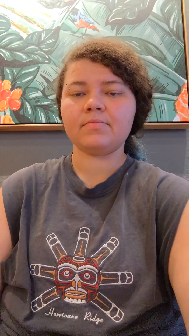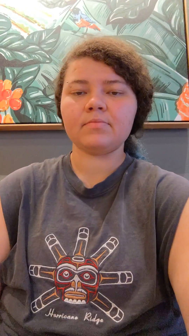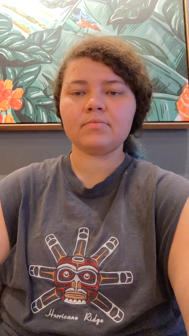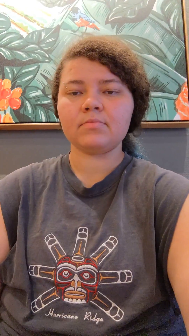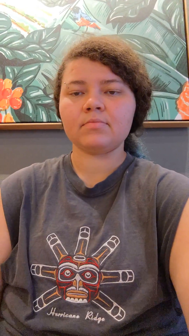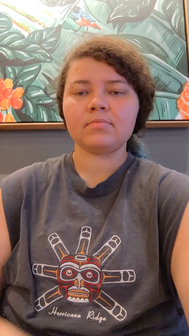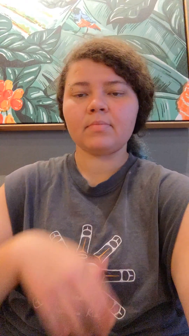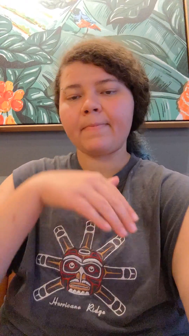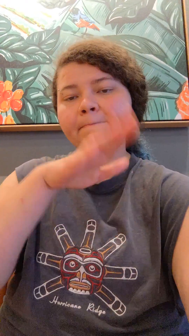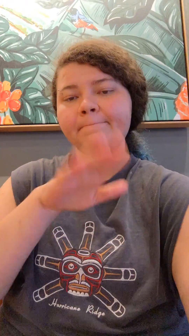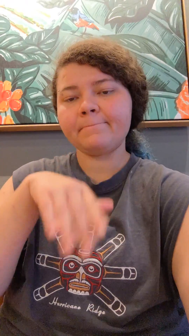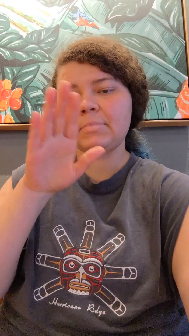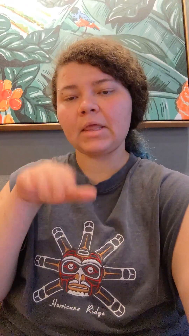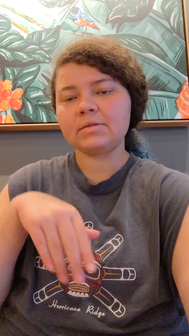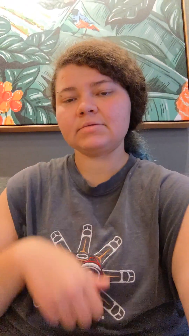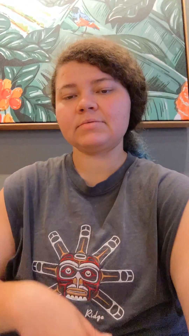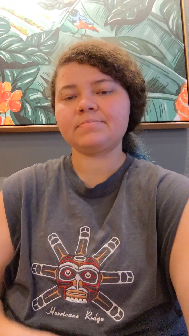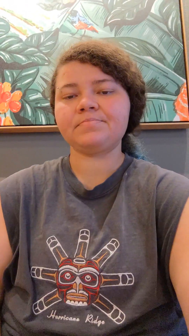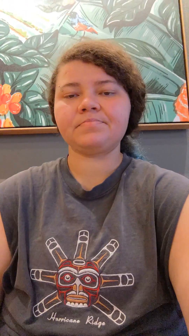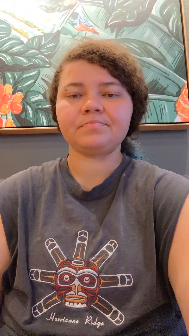paint